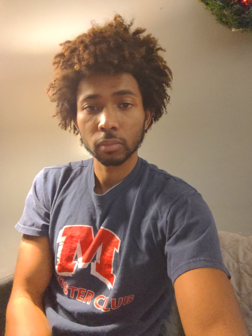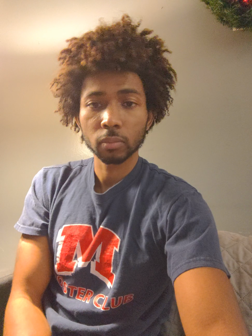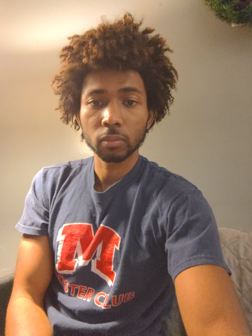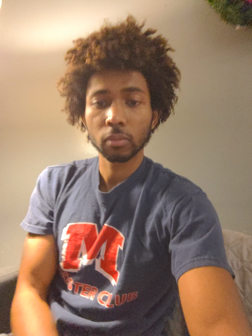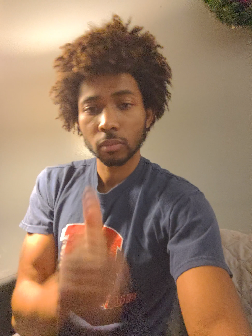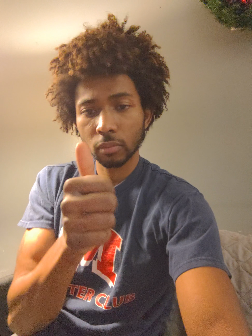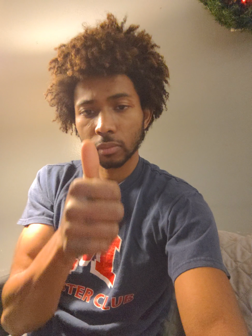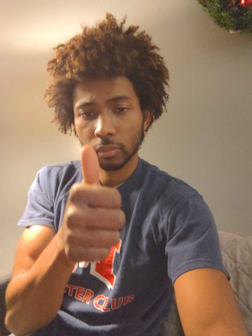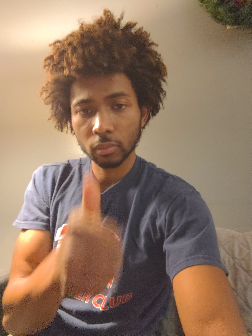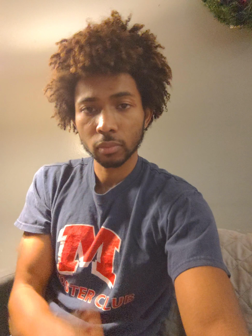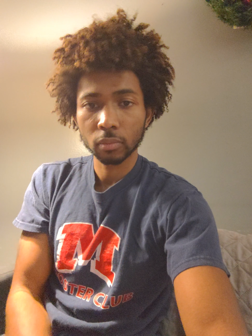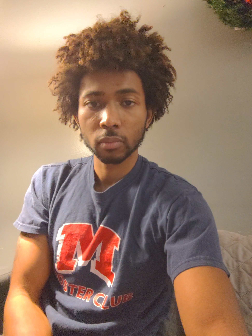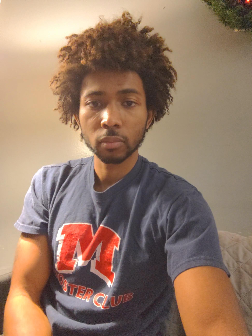yourself